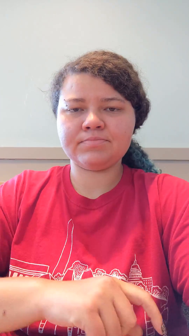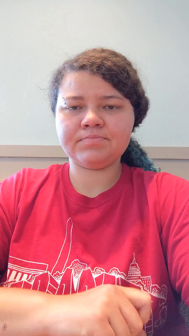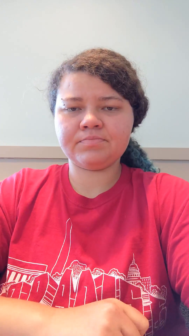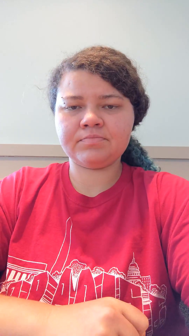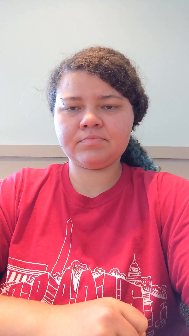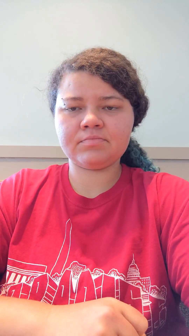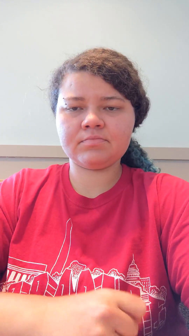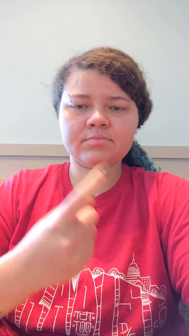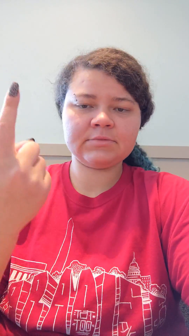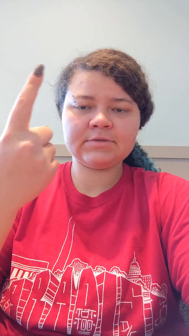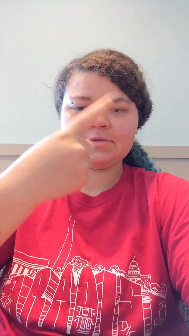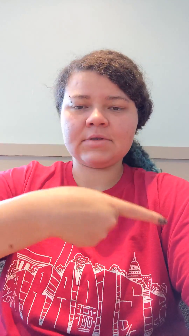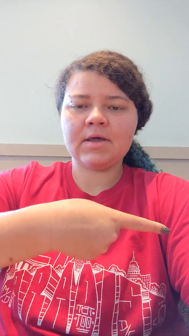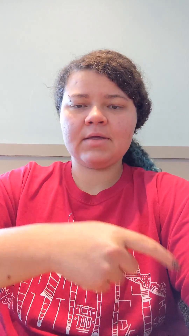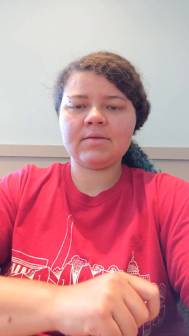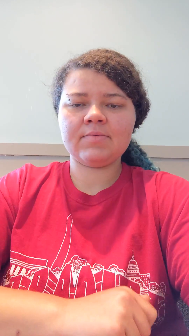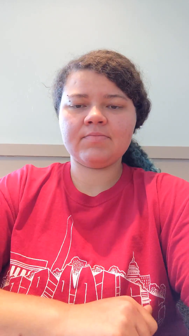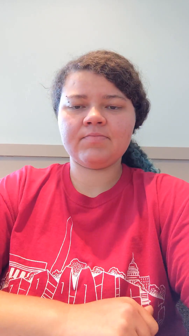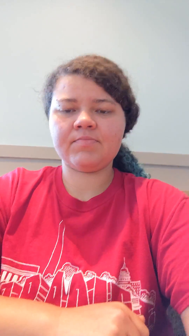day